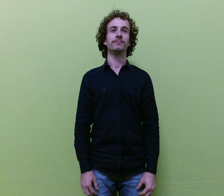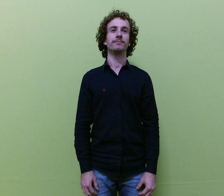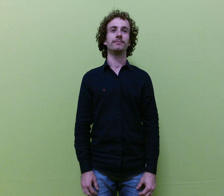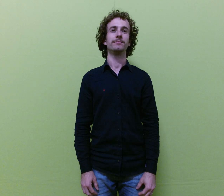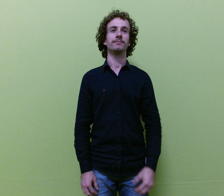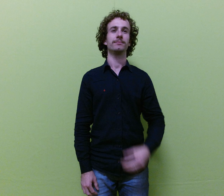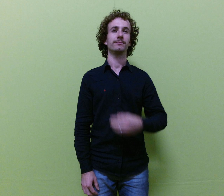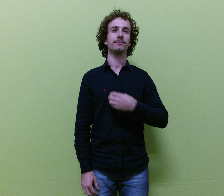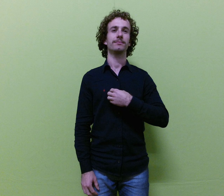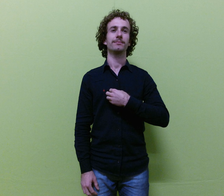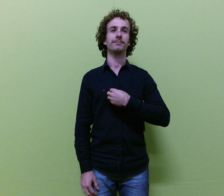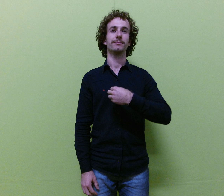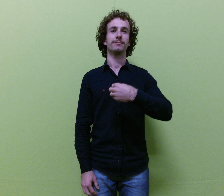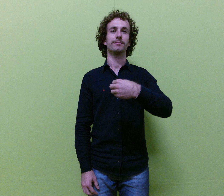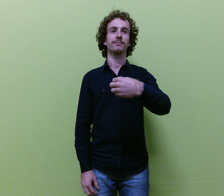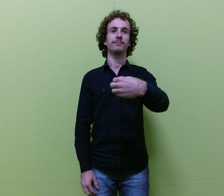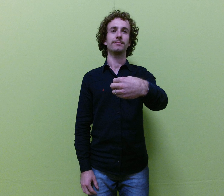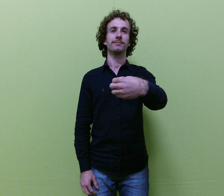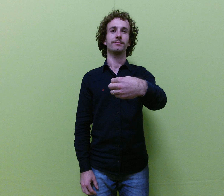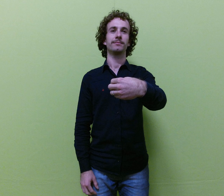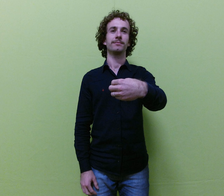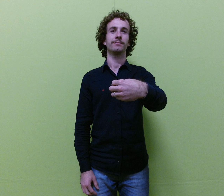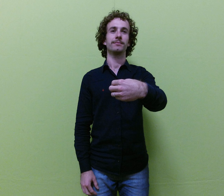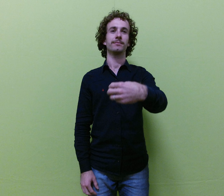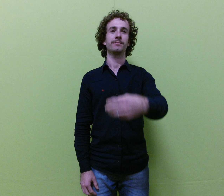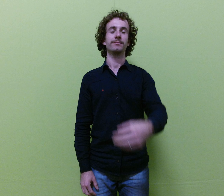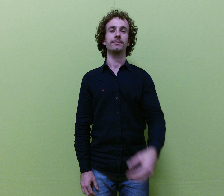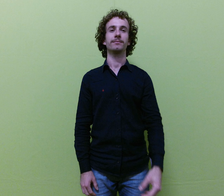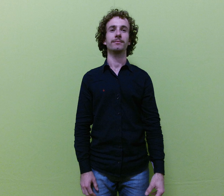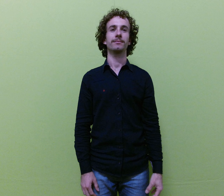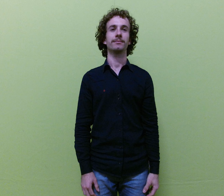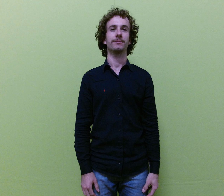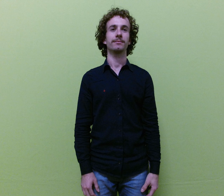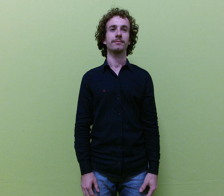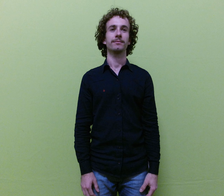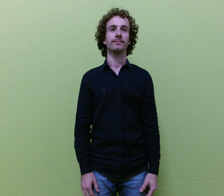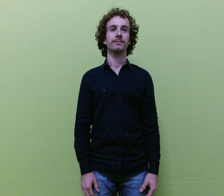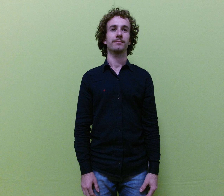filho